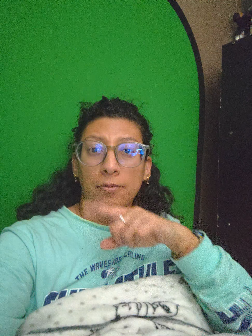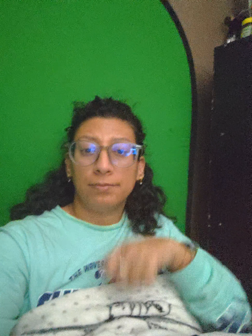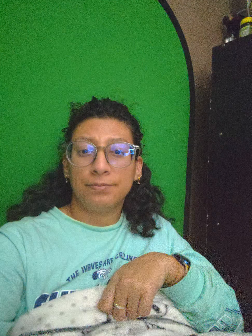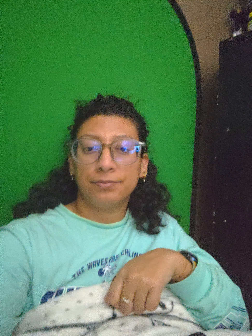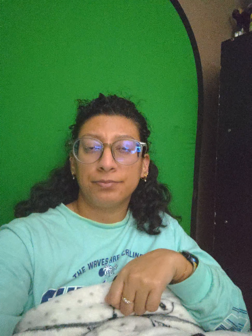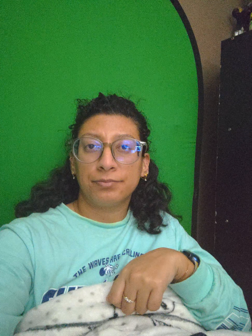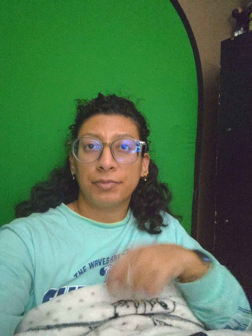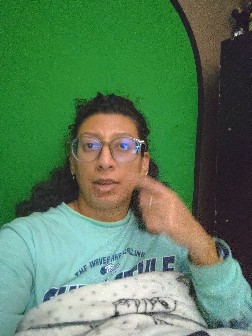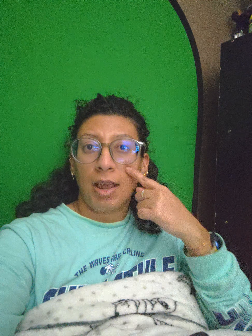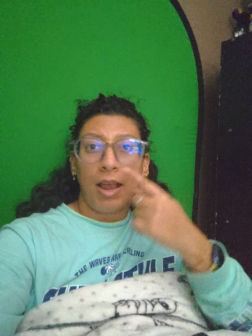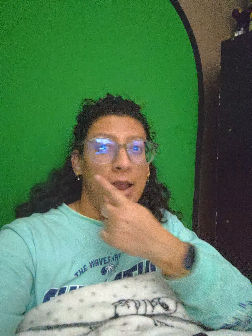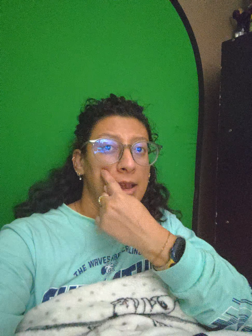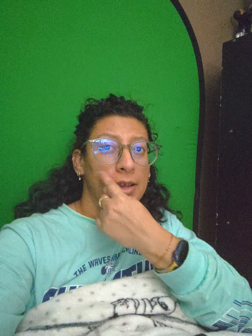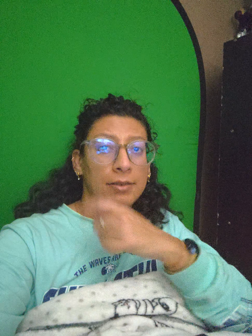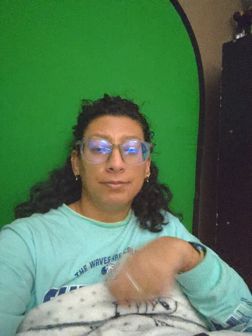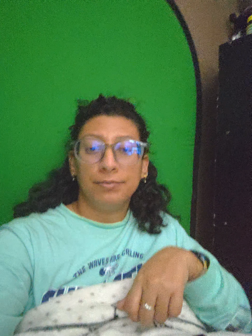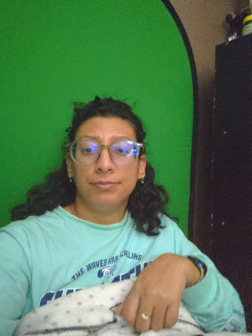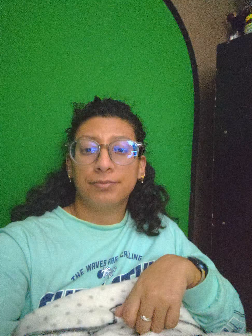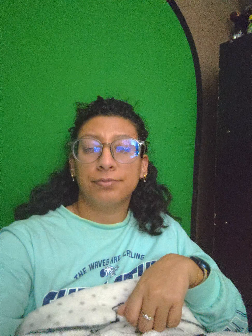eye